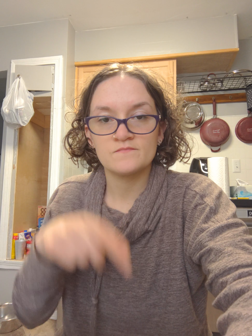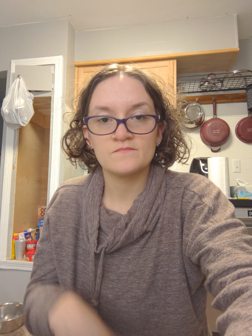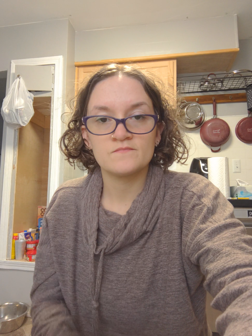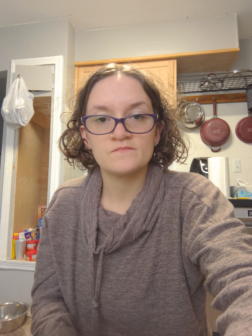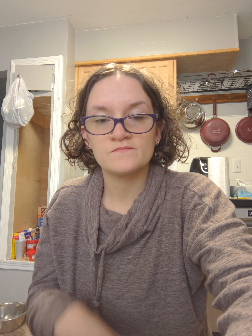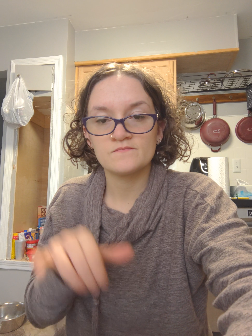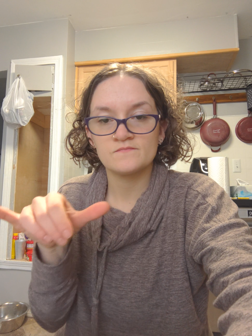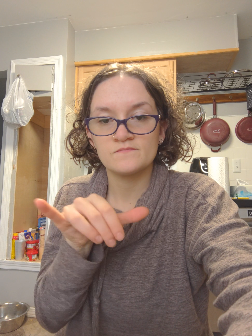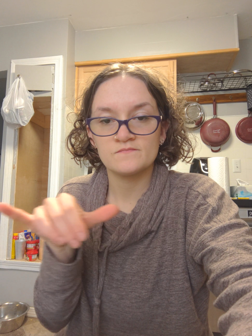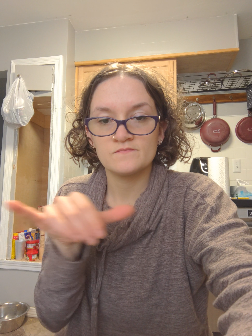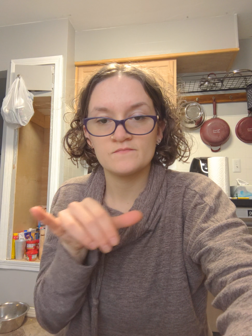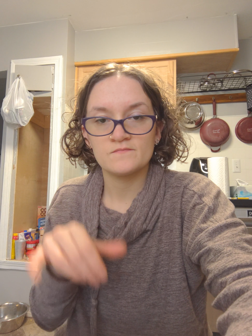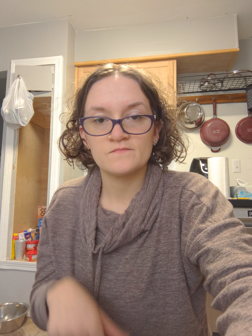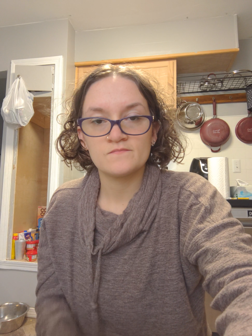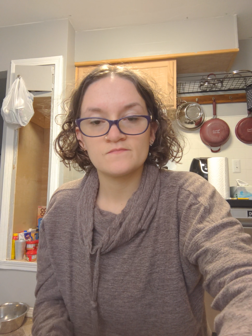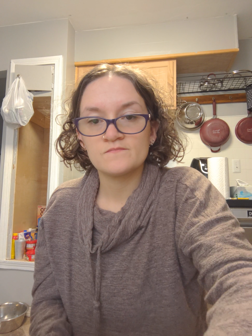same